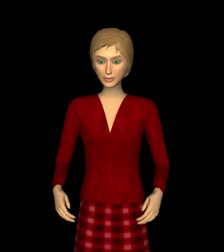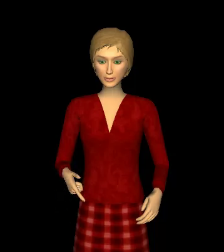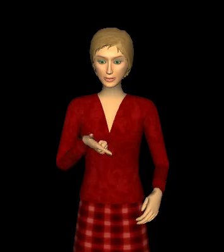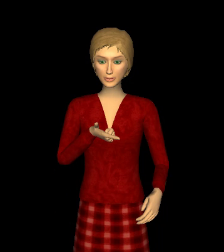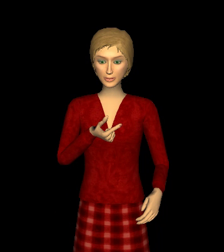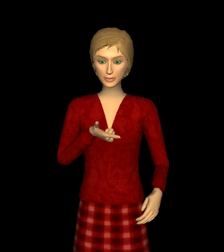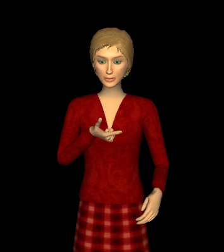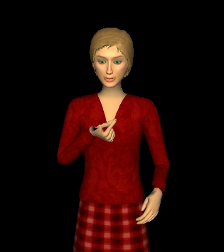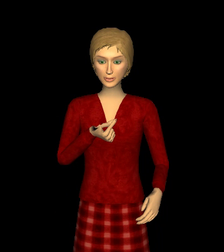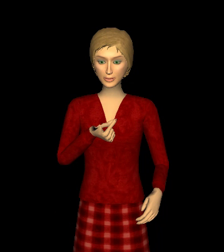زوج